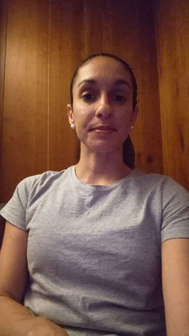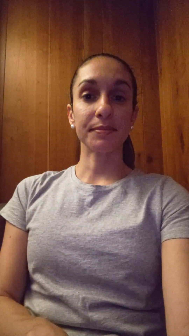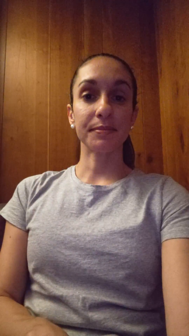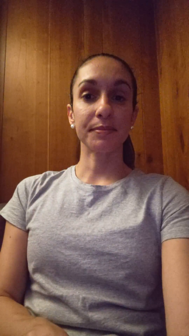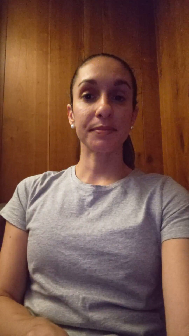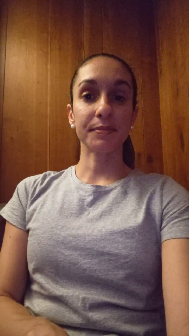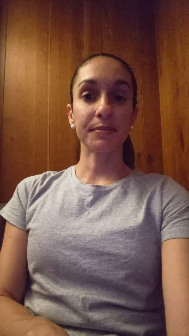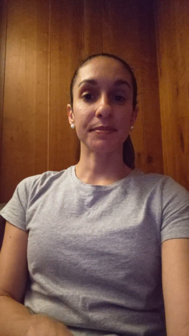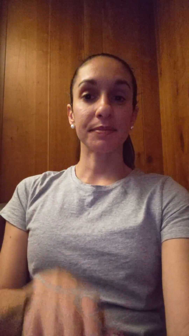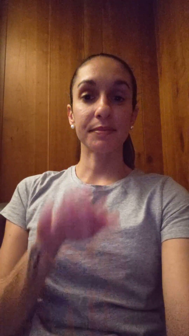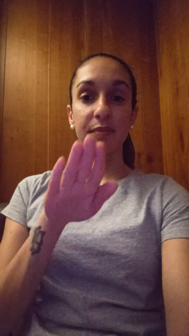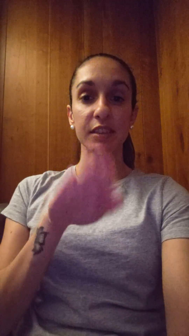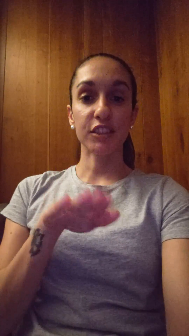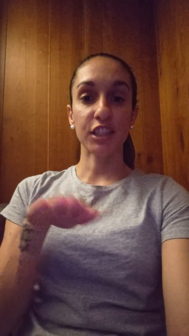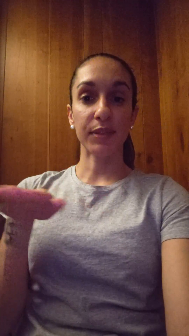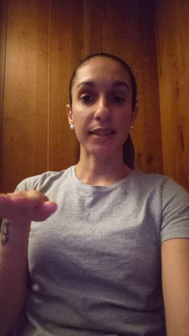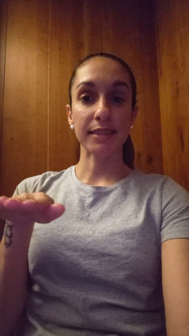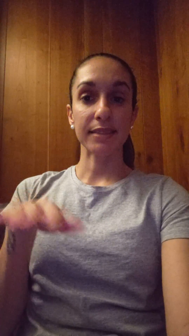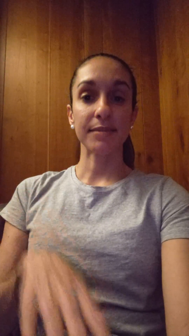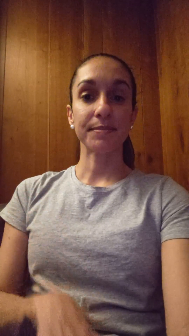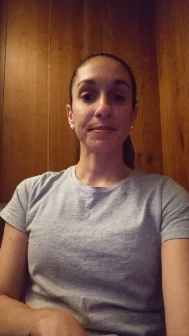children